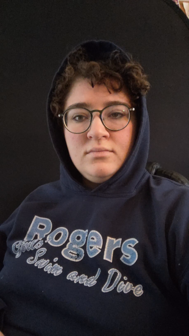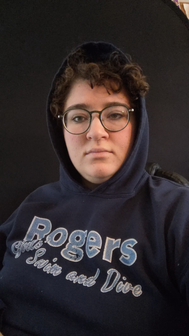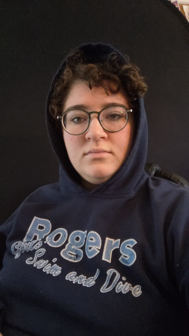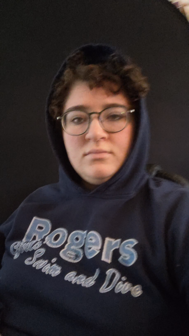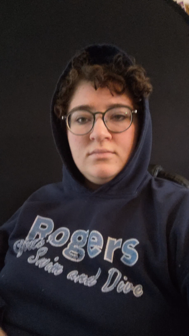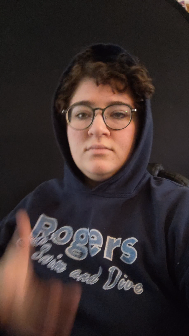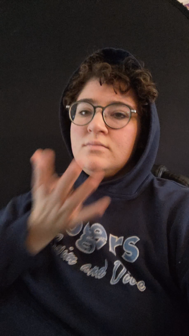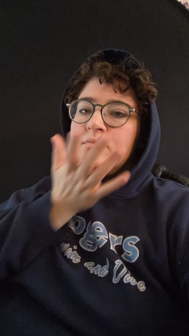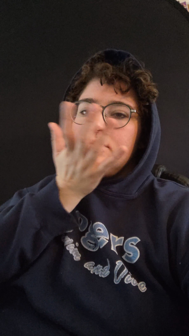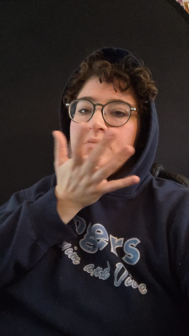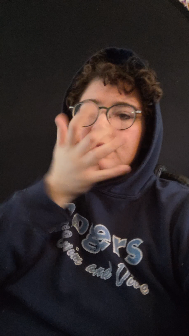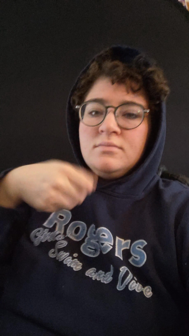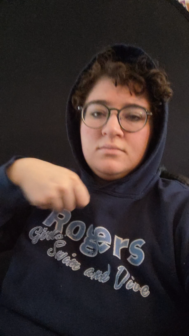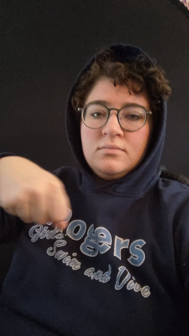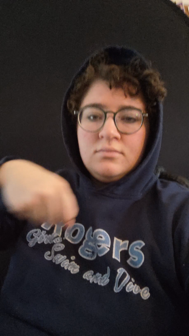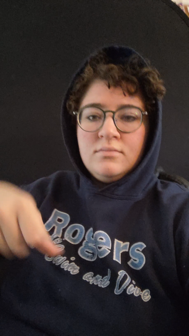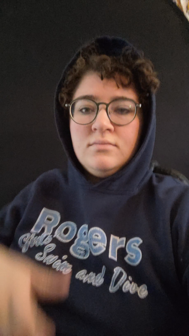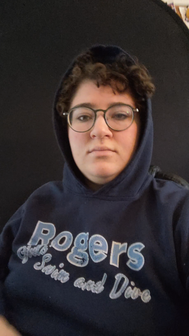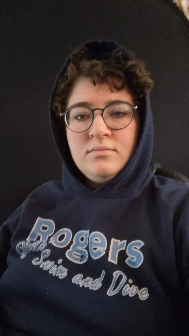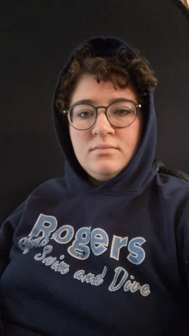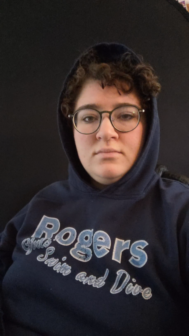lawn mower